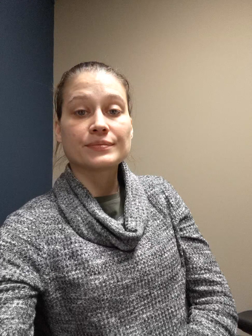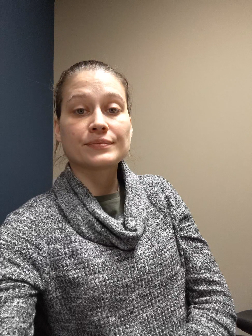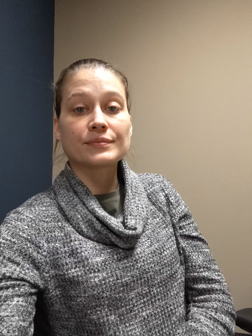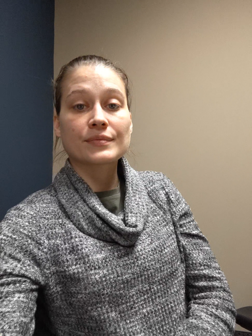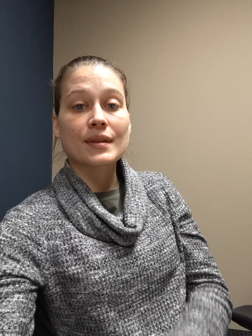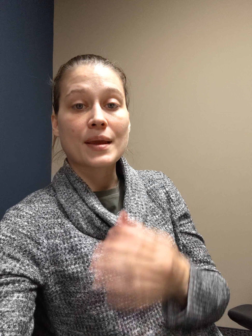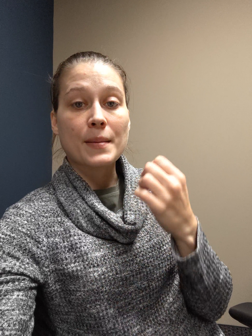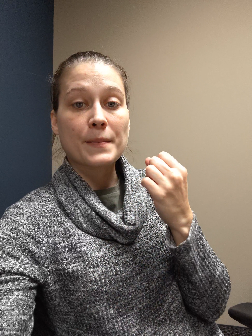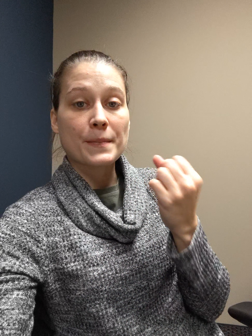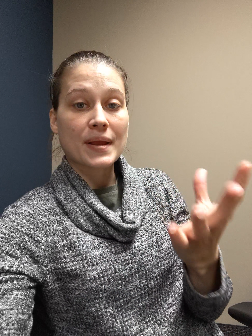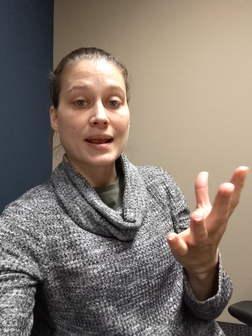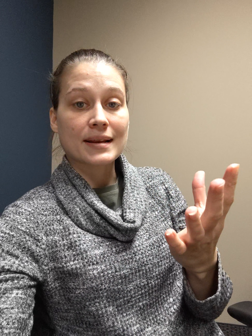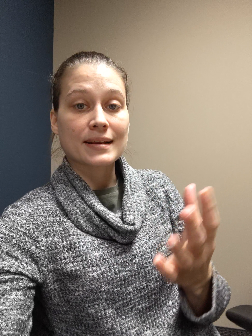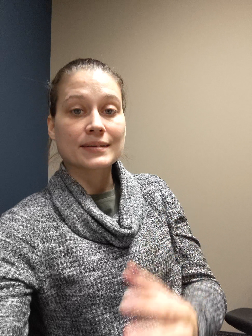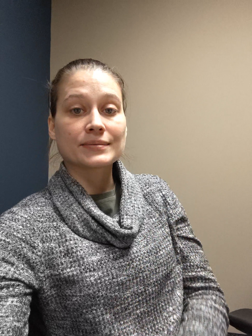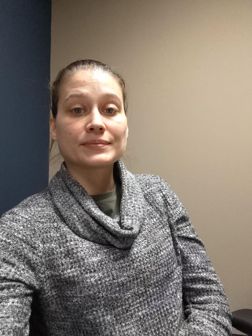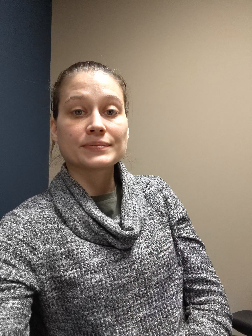many